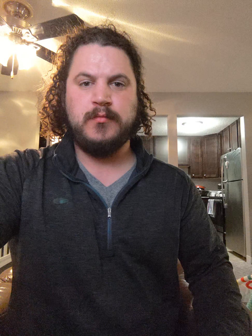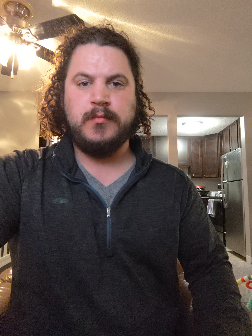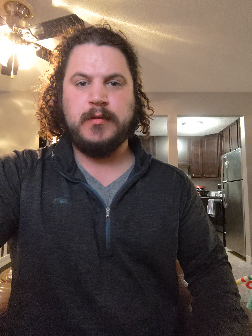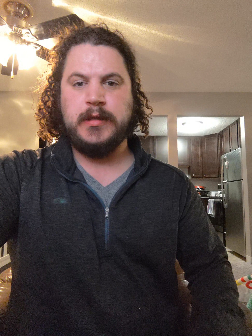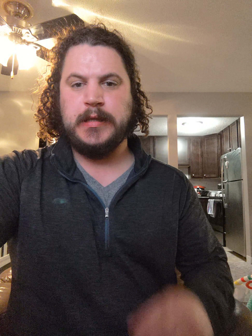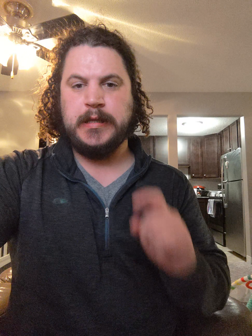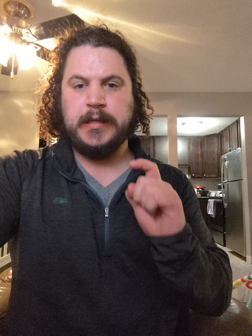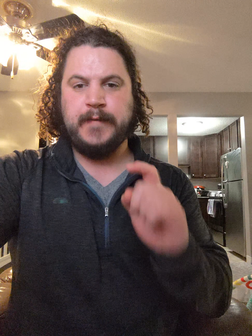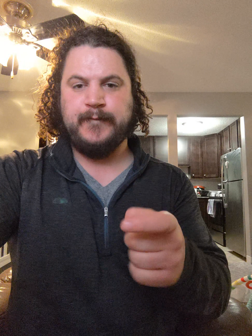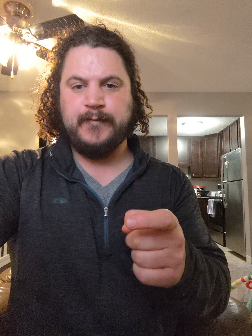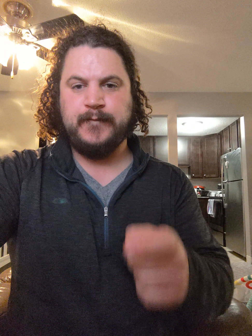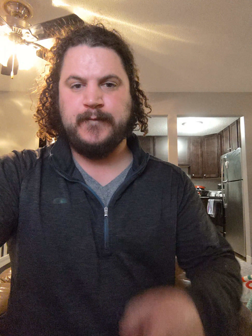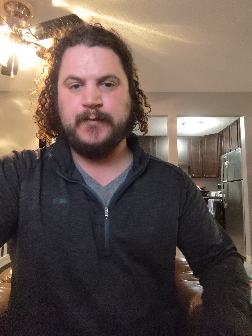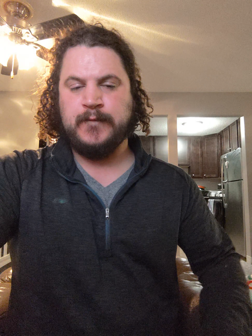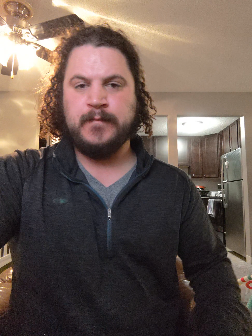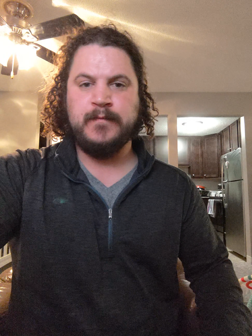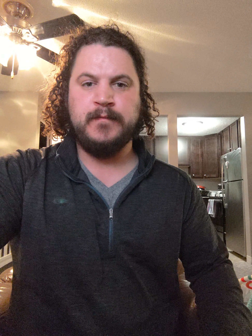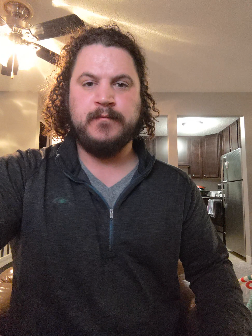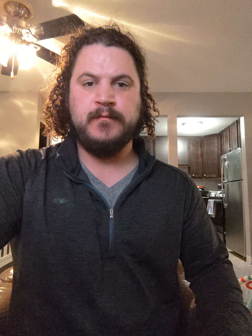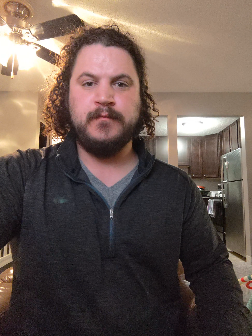gift